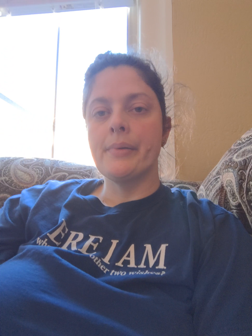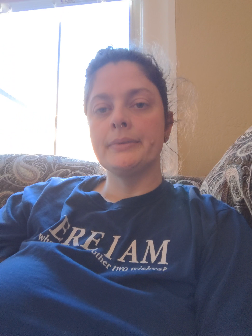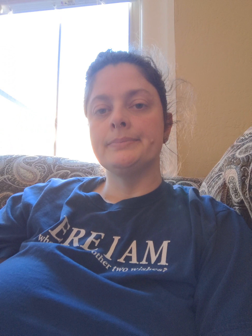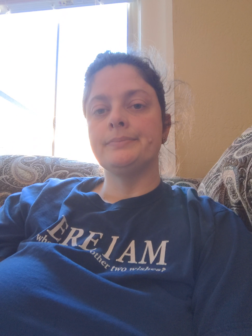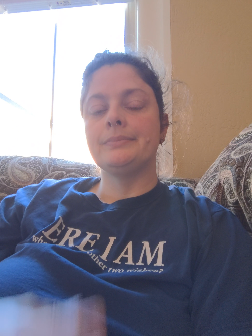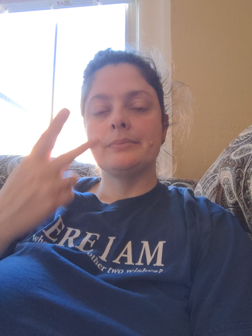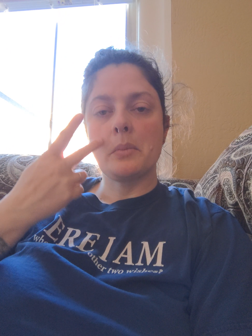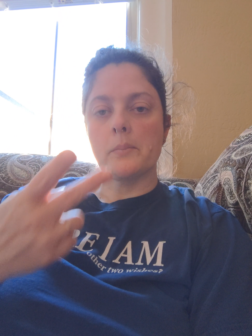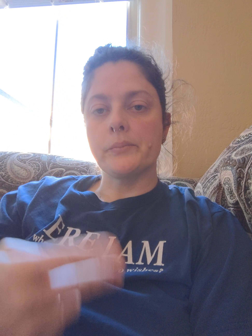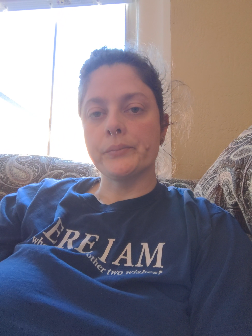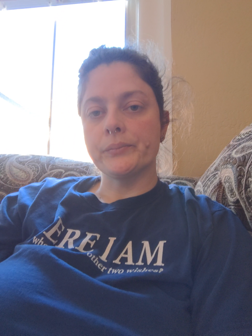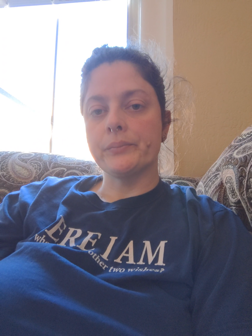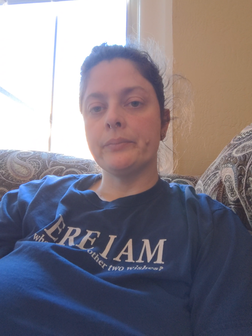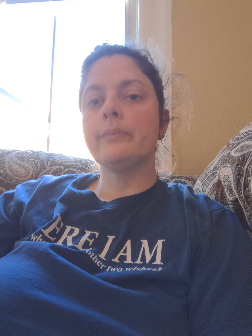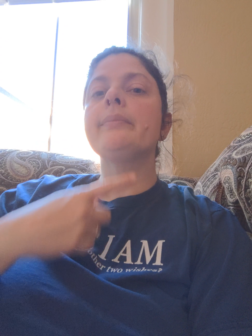see